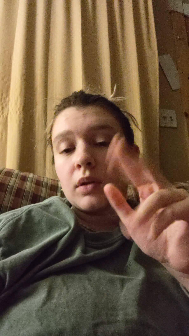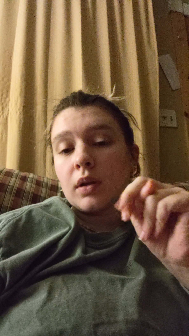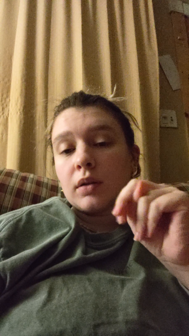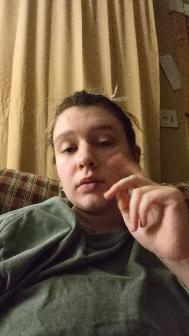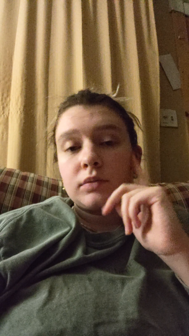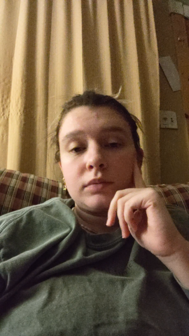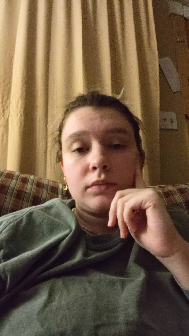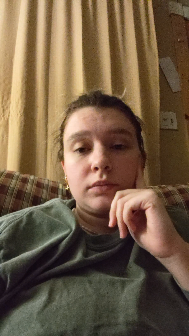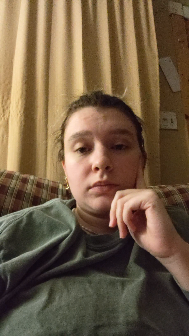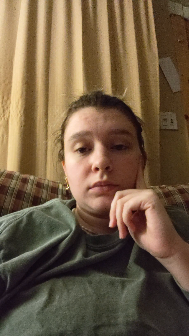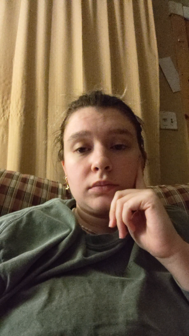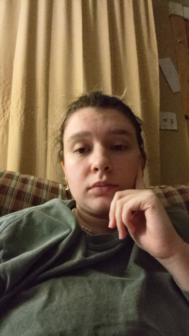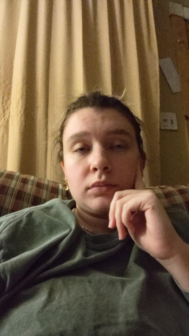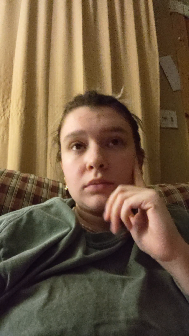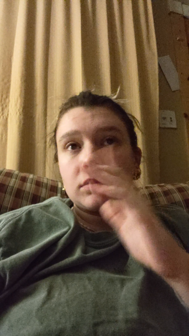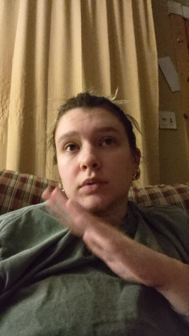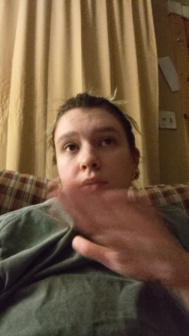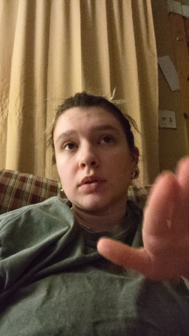nice